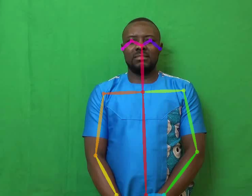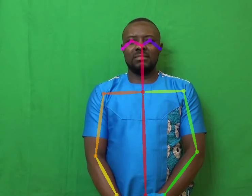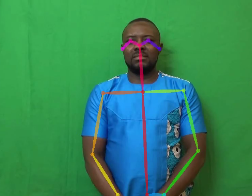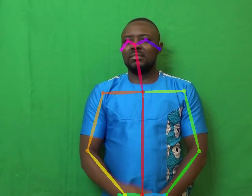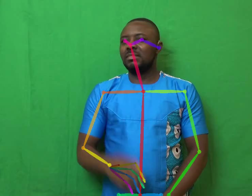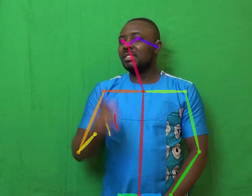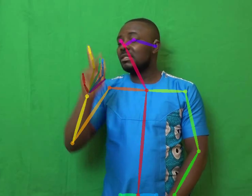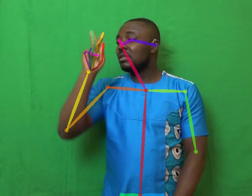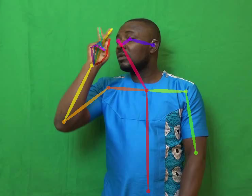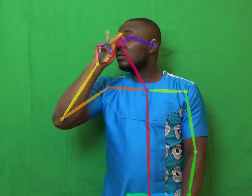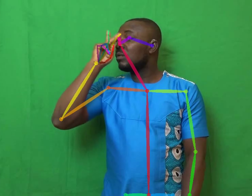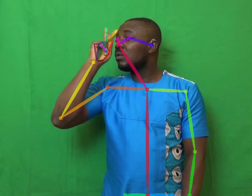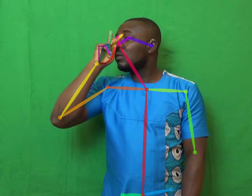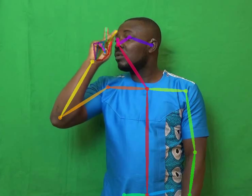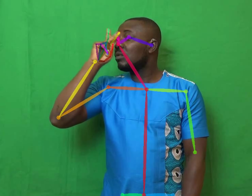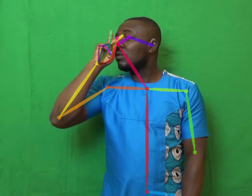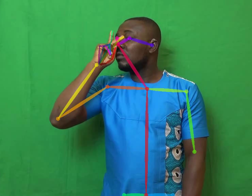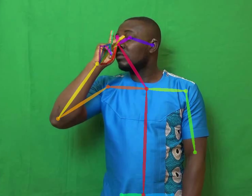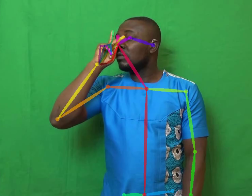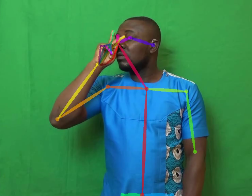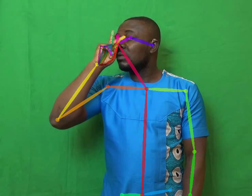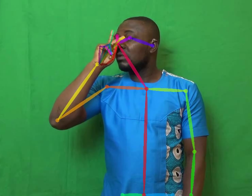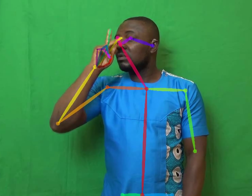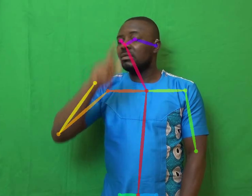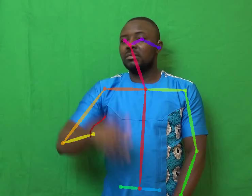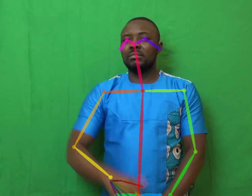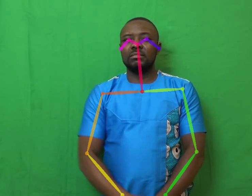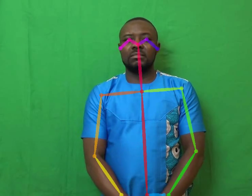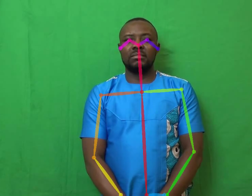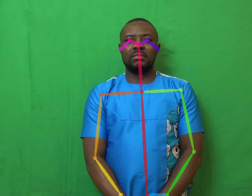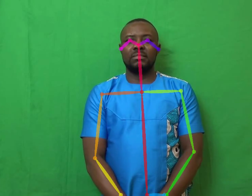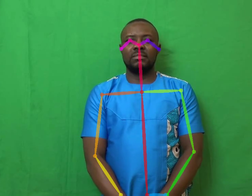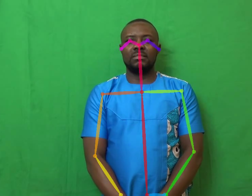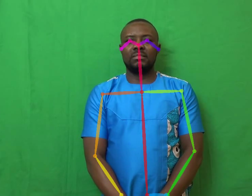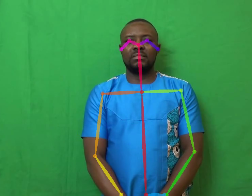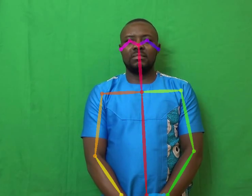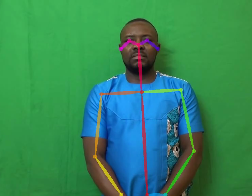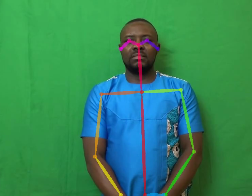John A. Kufuor